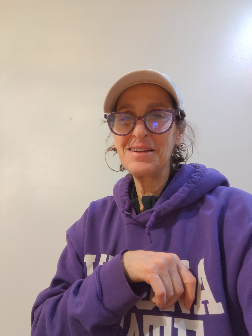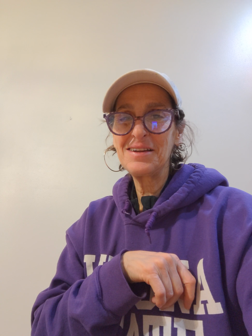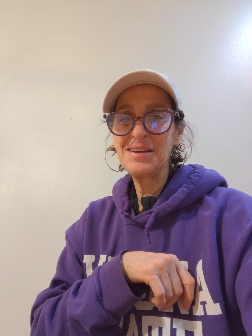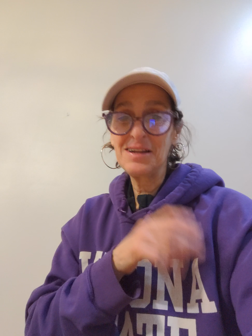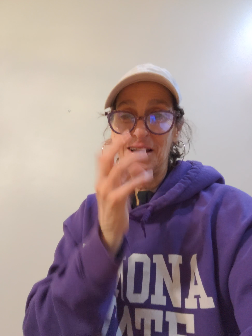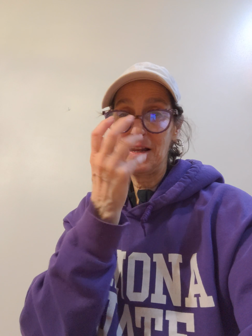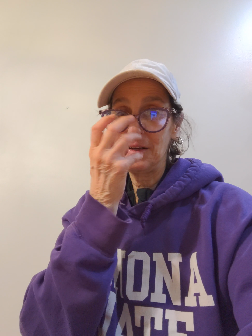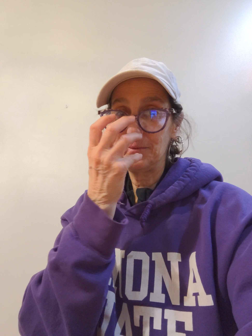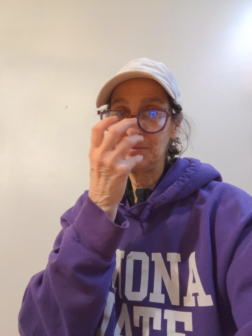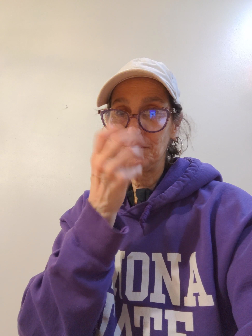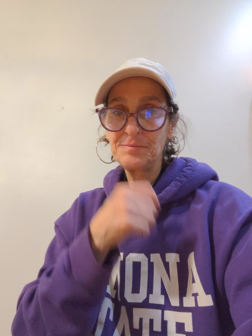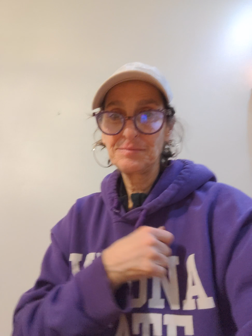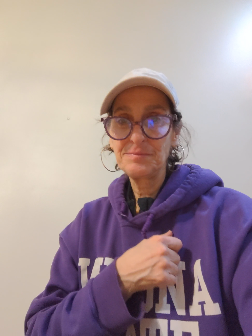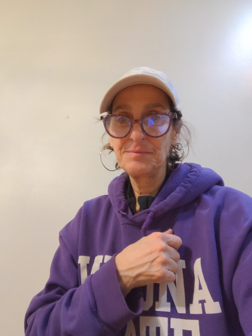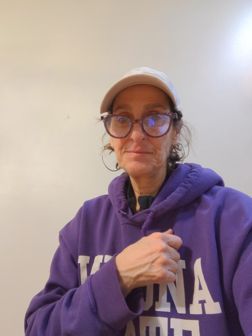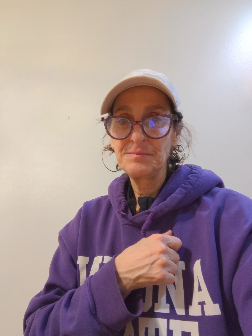clown